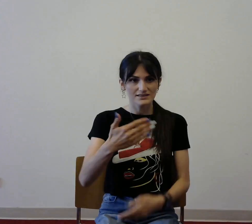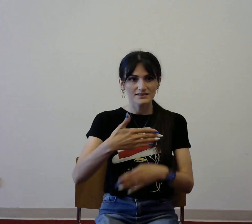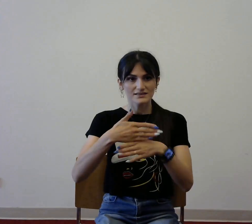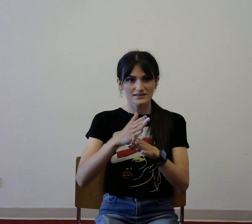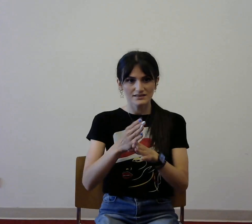xirda